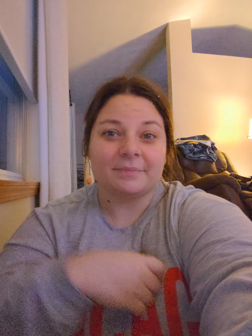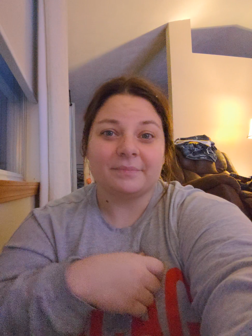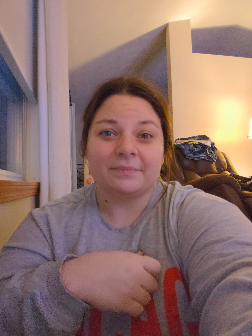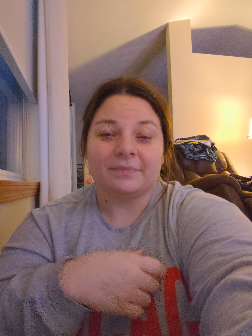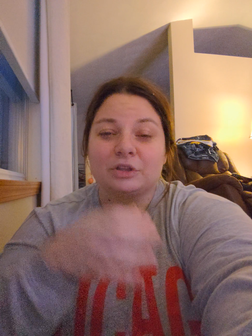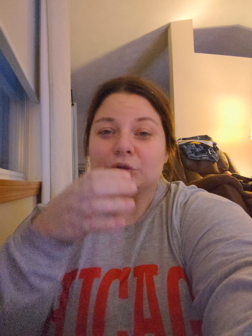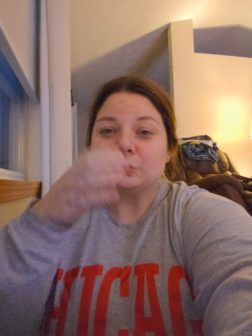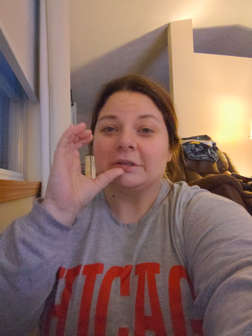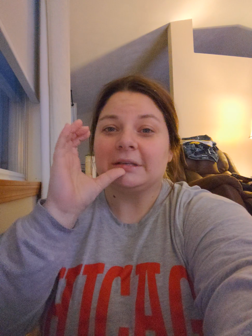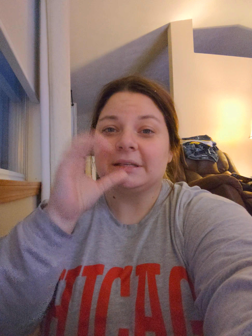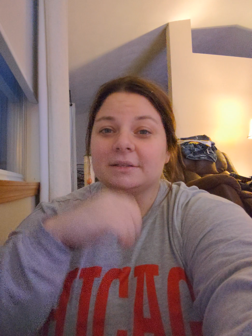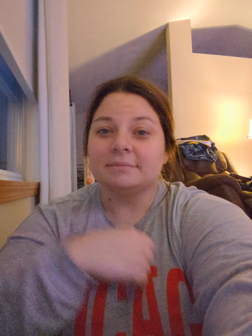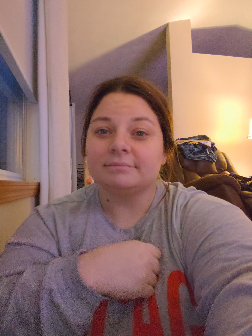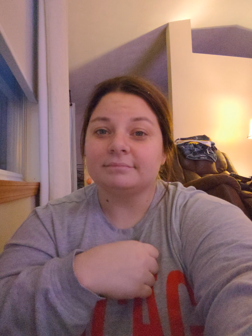drink